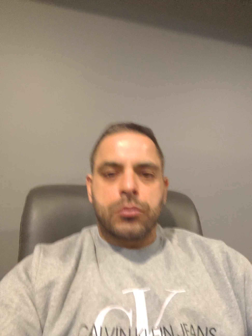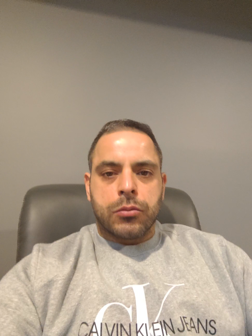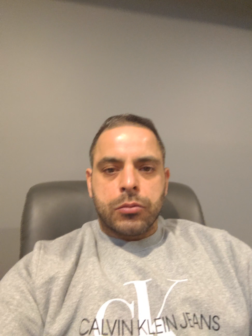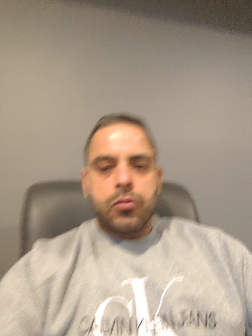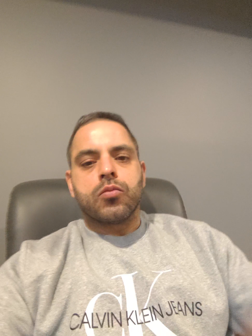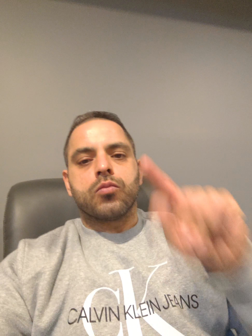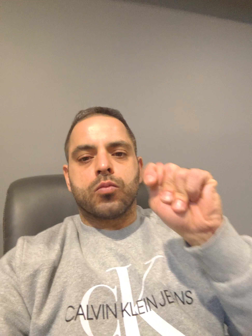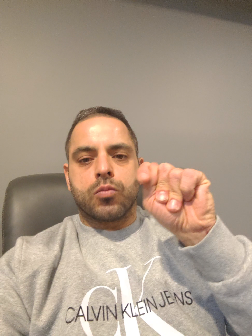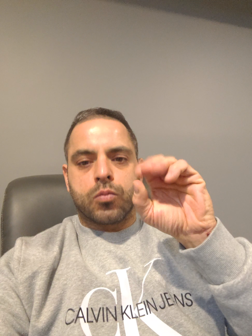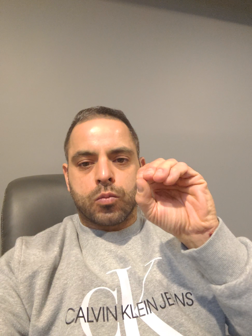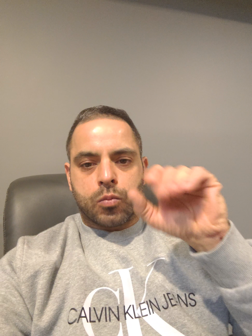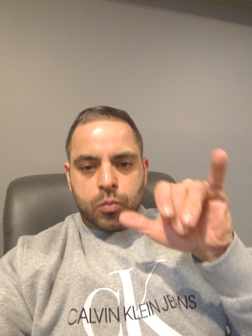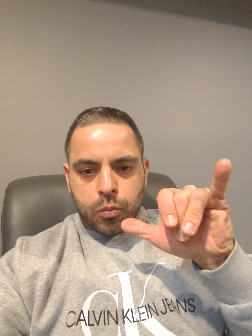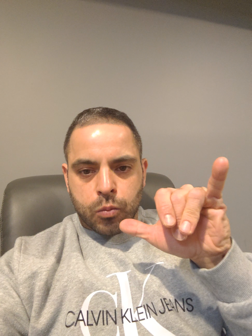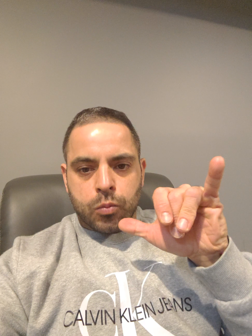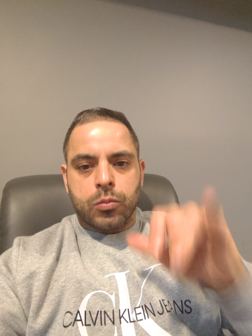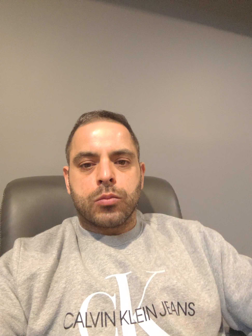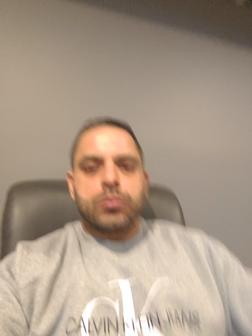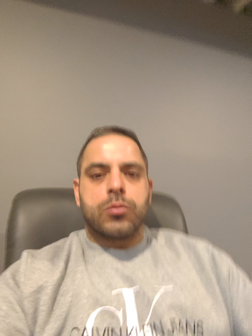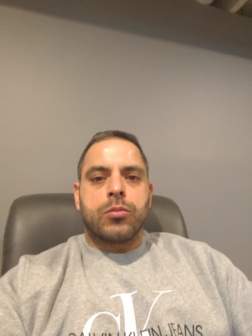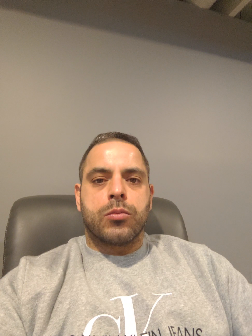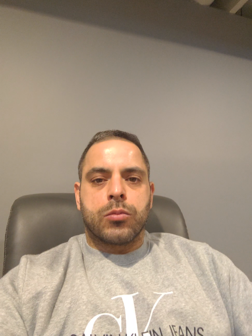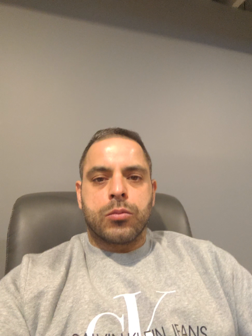toy